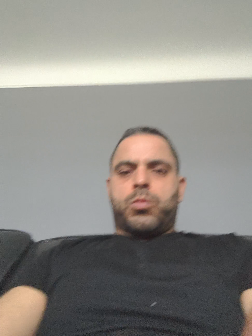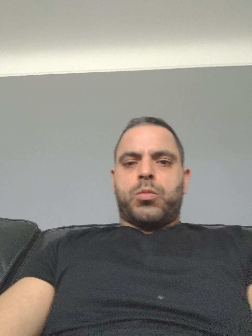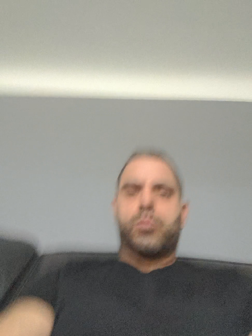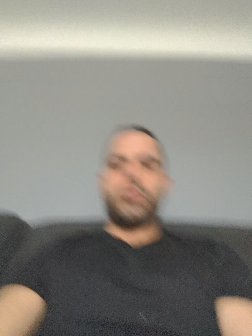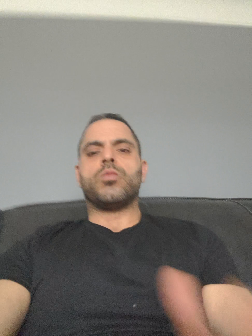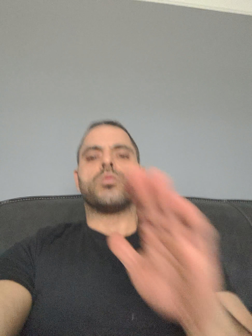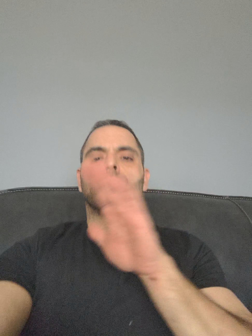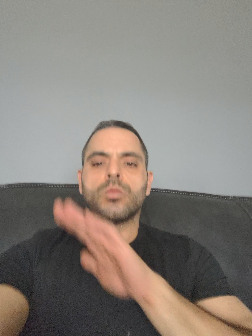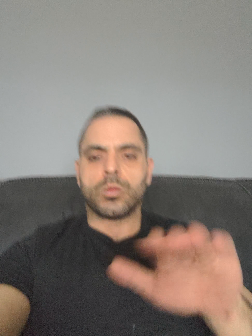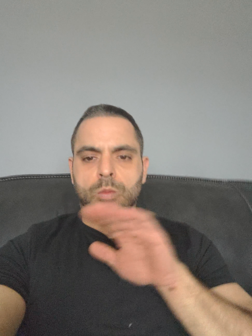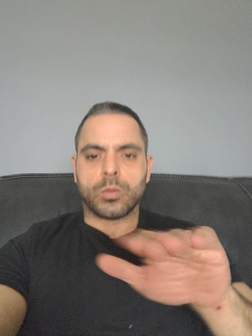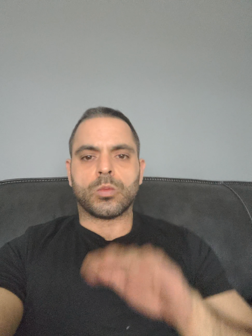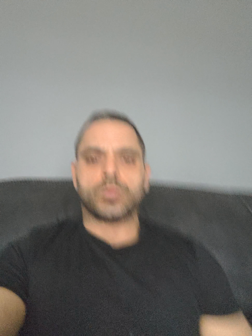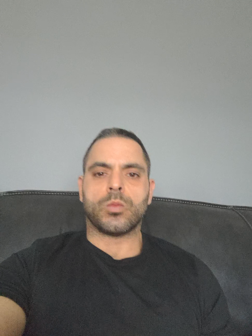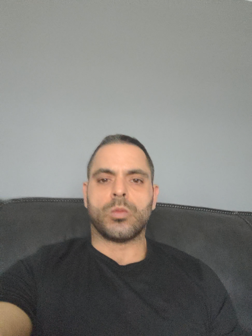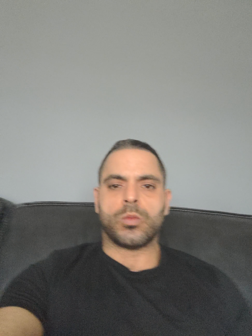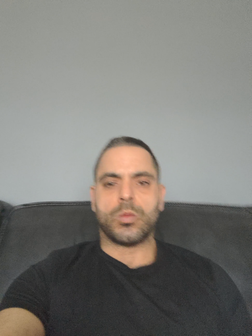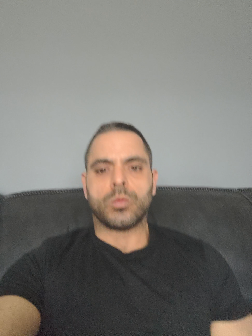clean